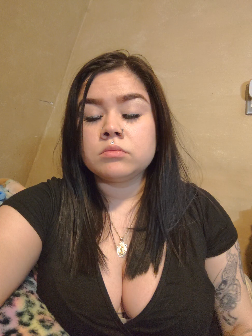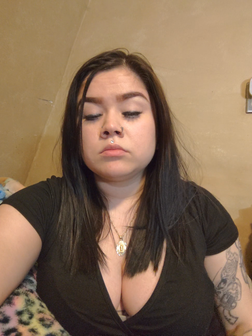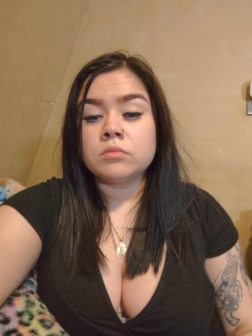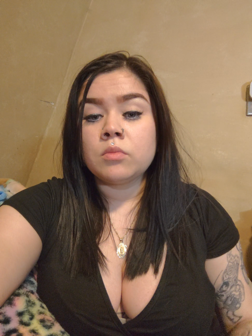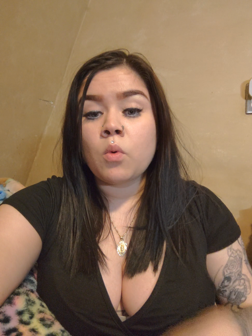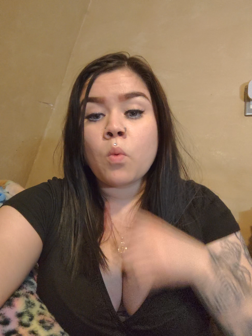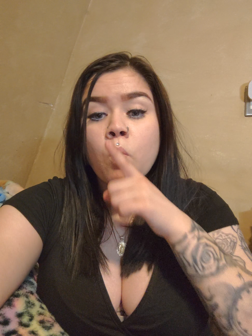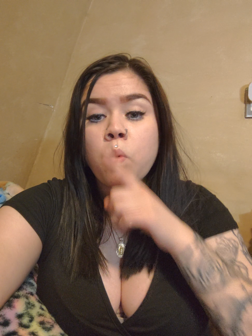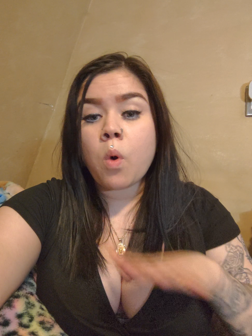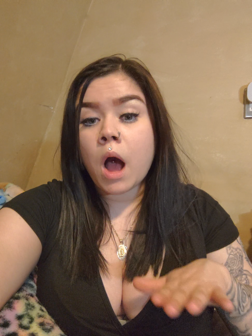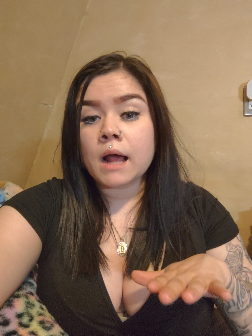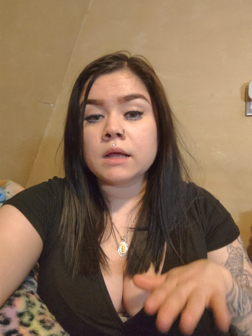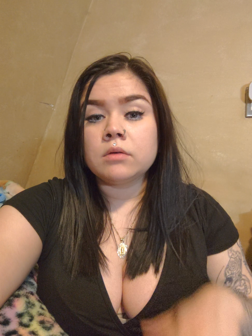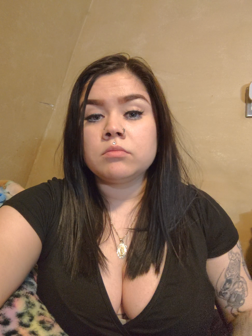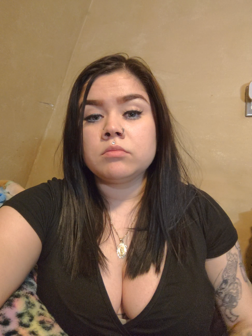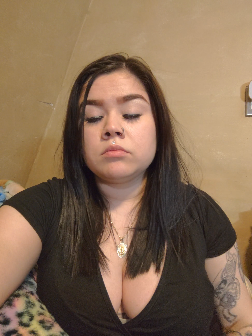quiet